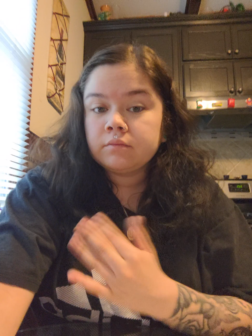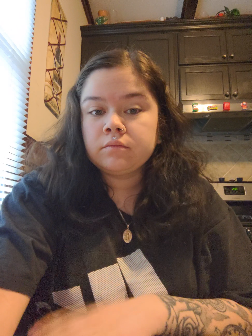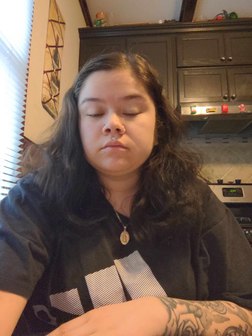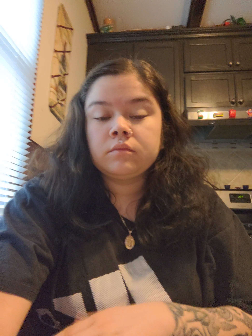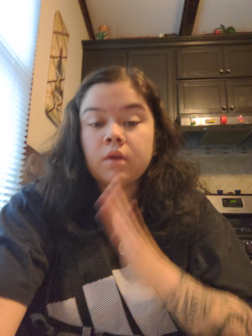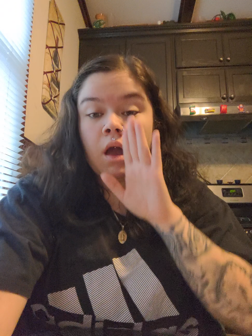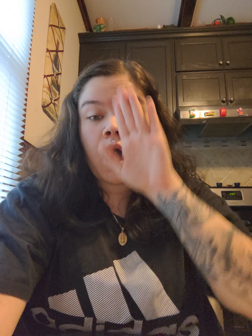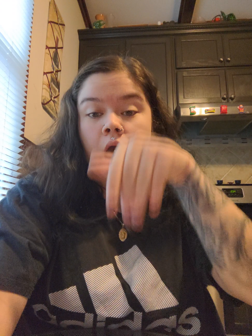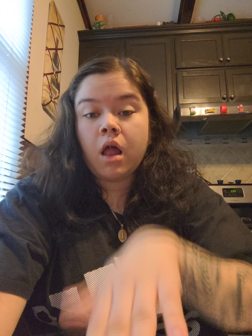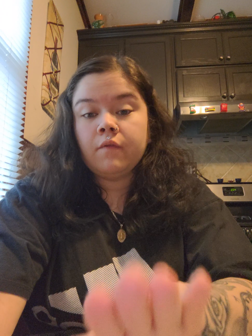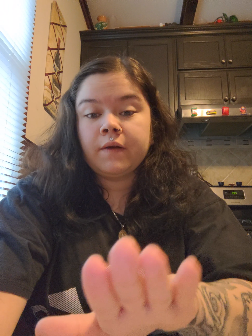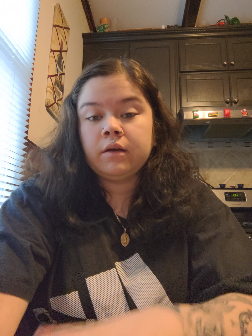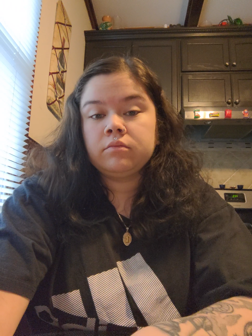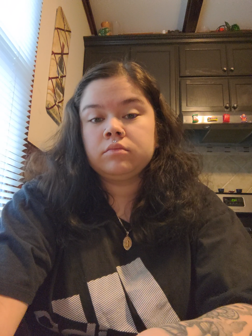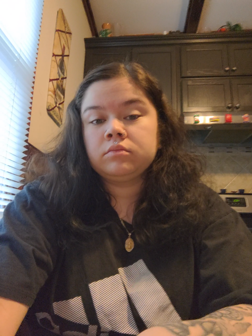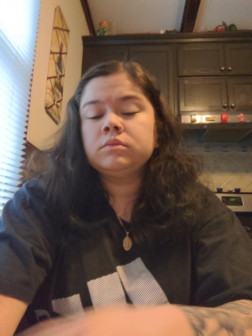elephant